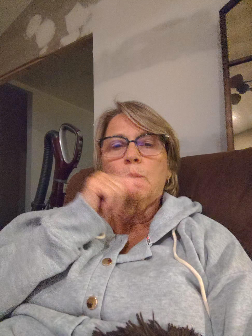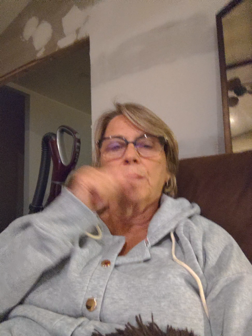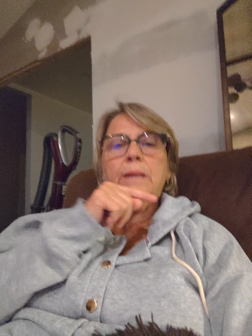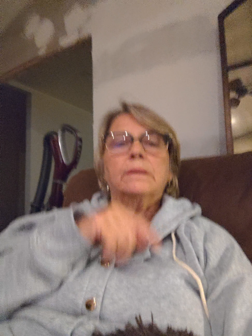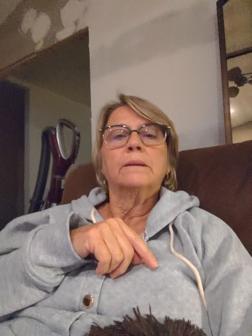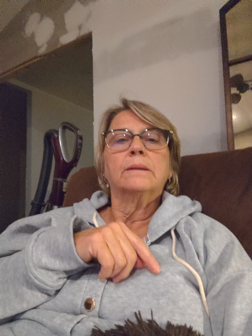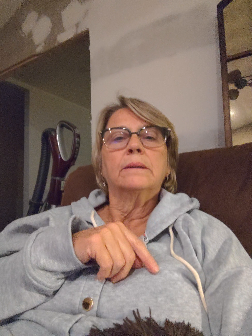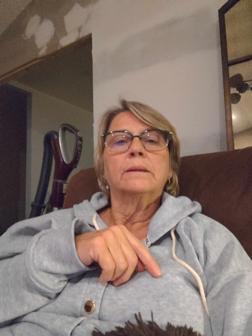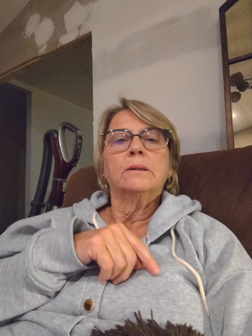toothbrush